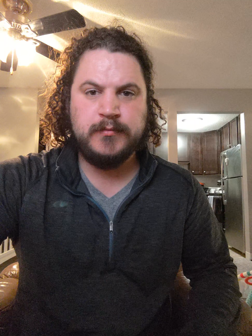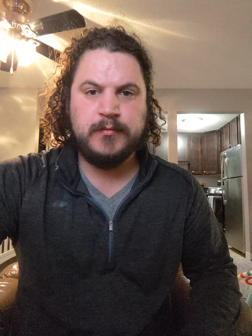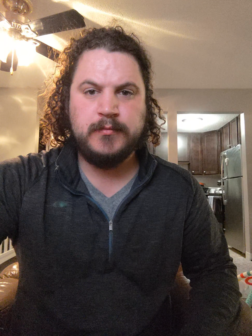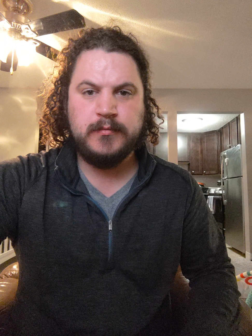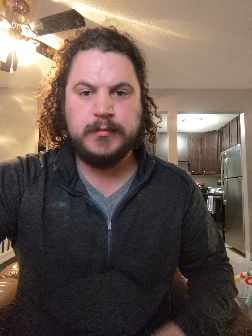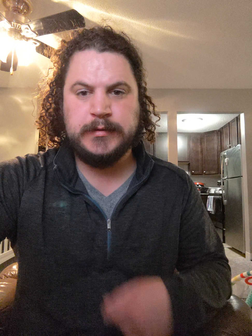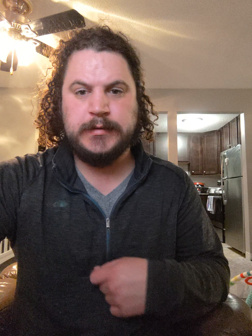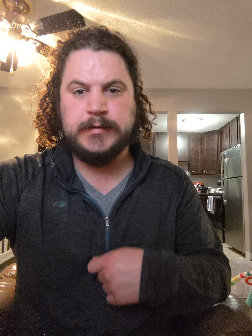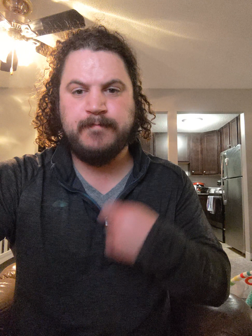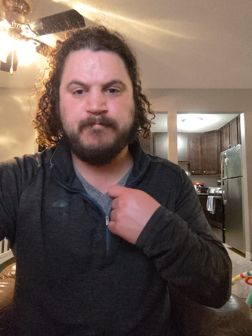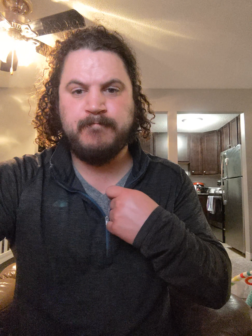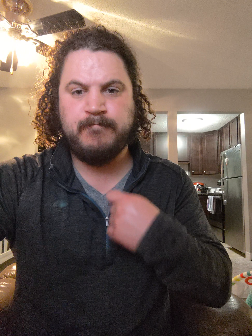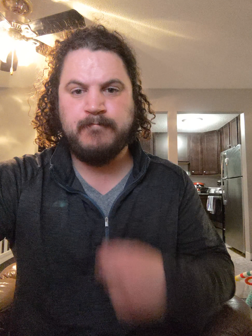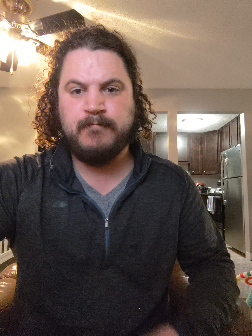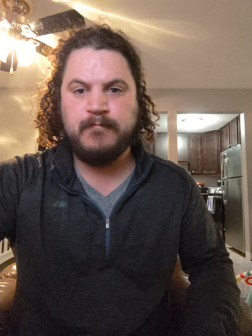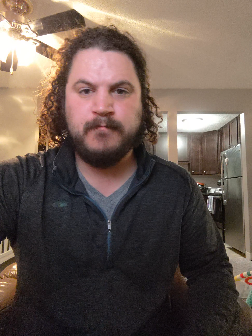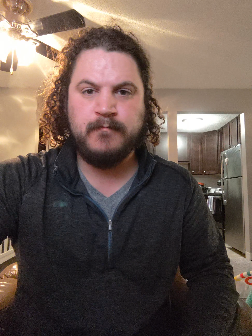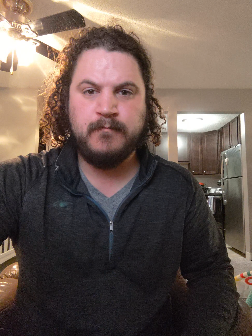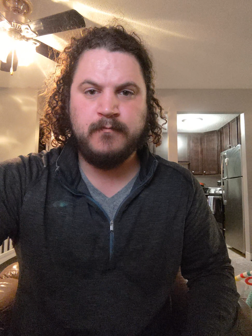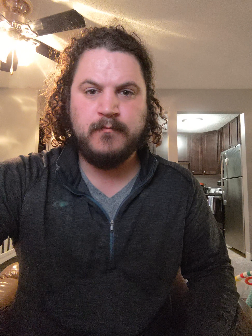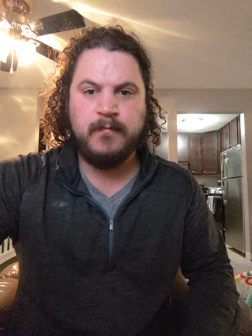zipper